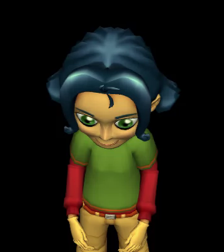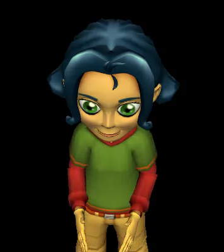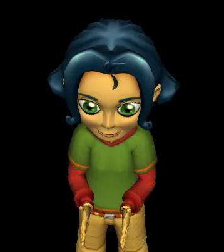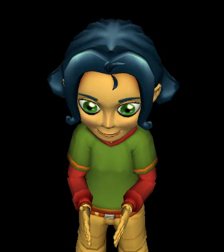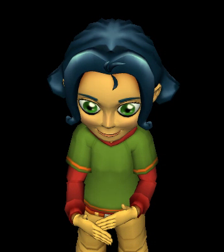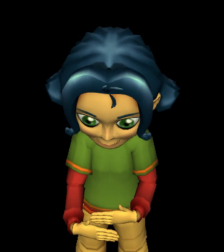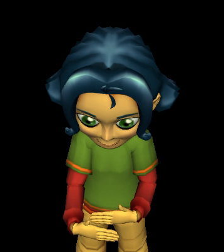حزمة